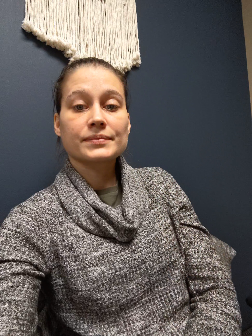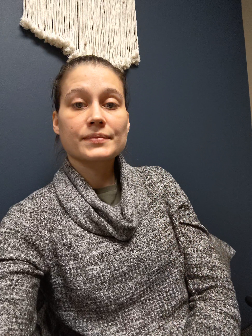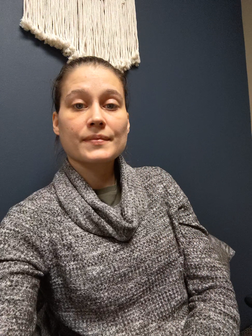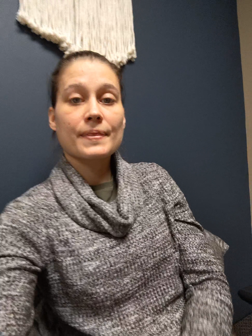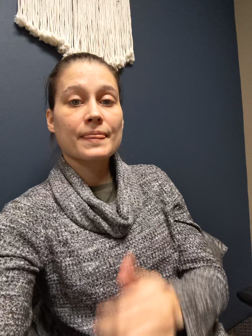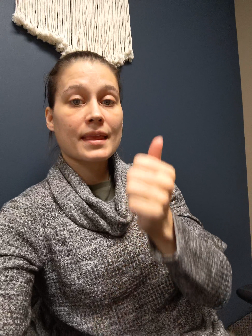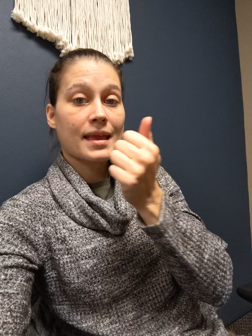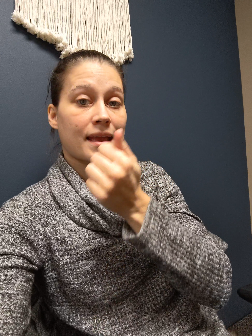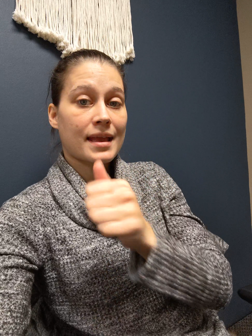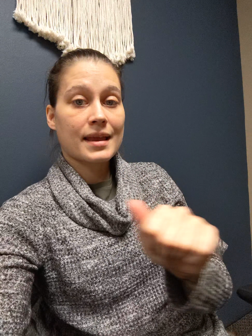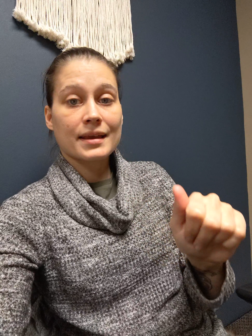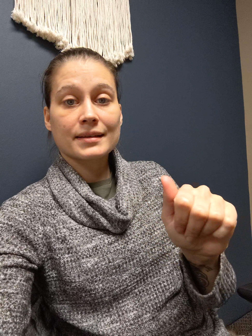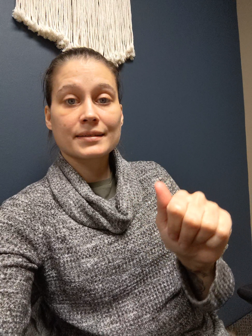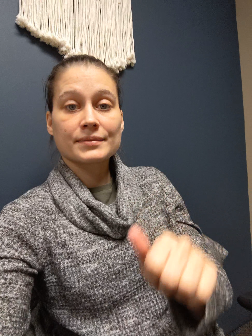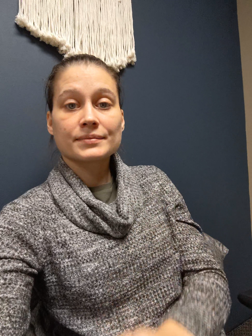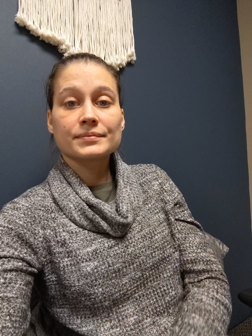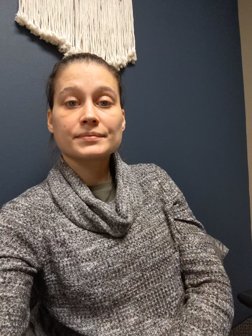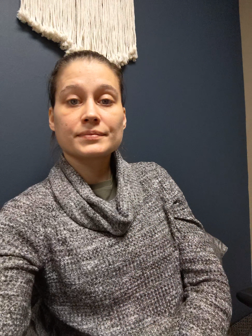any